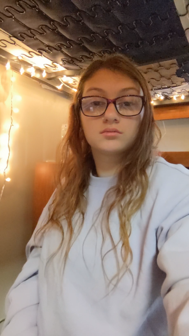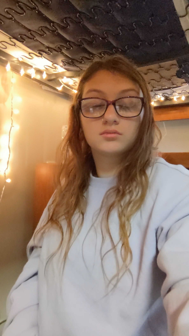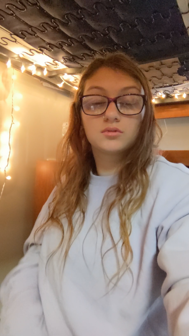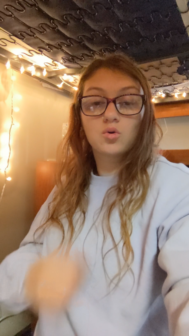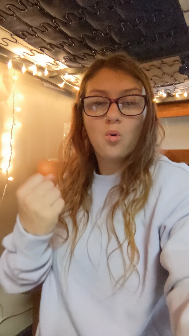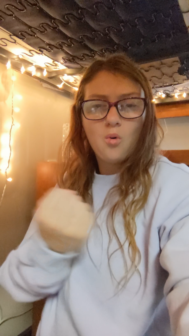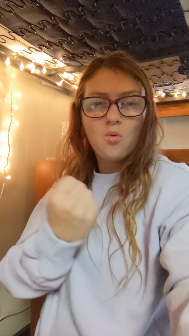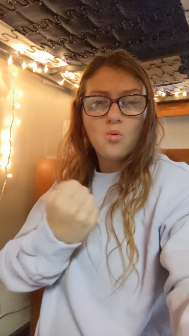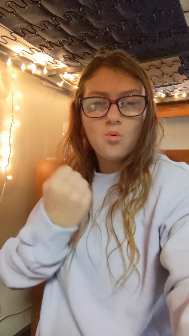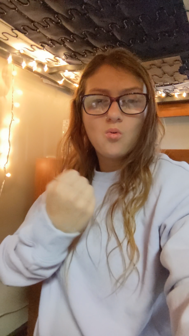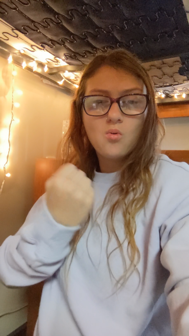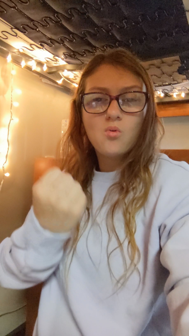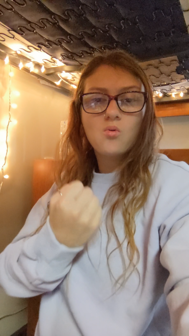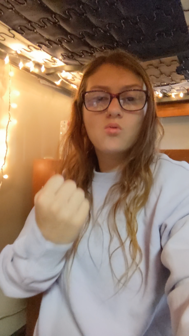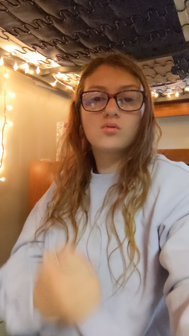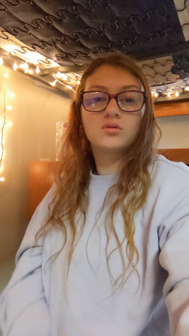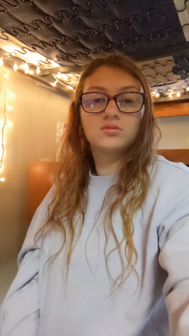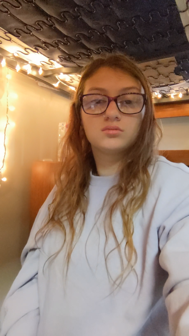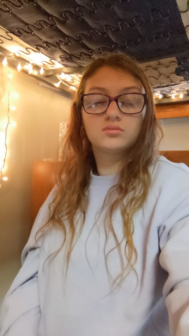hold